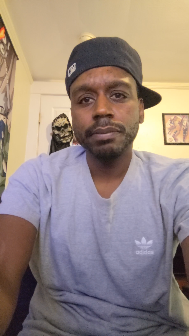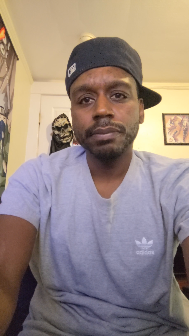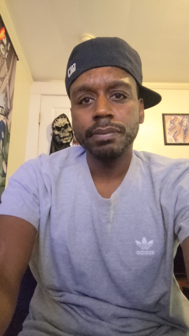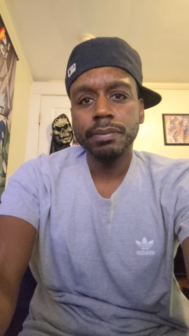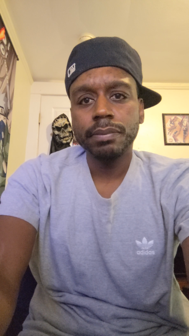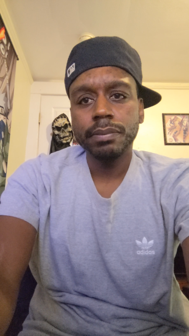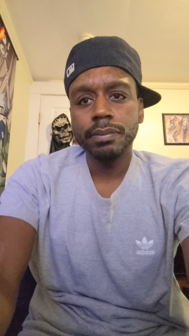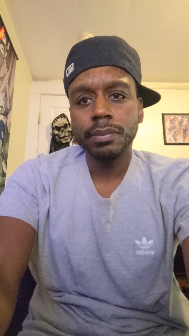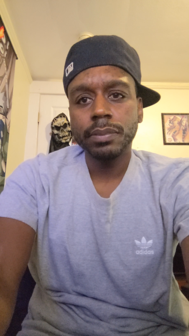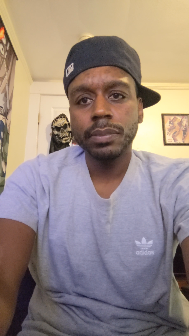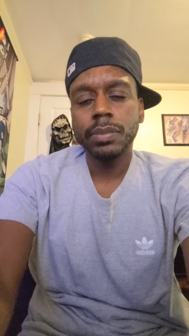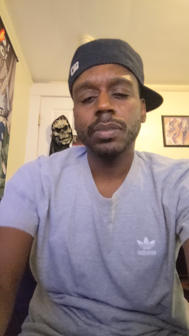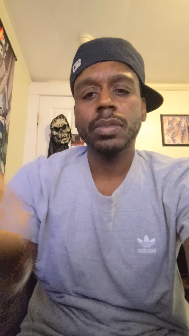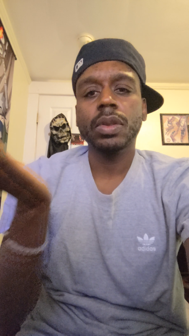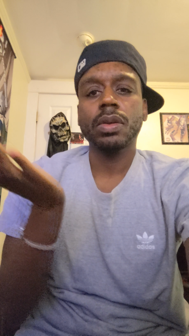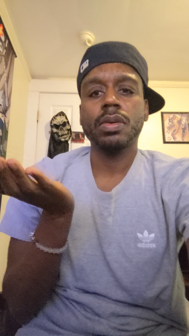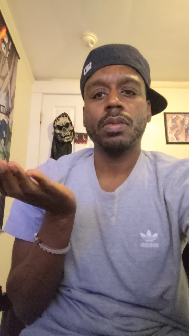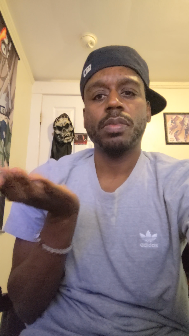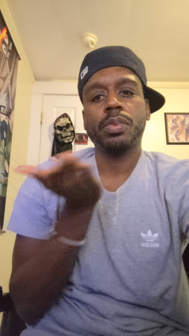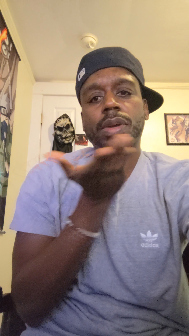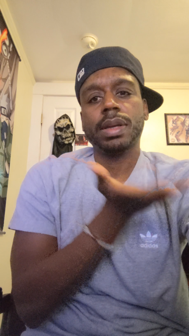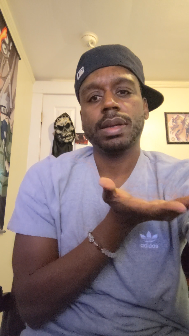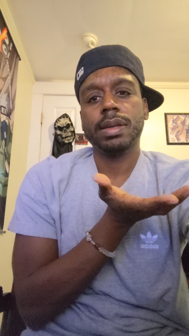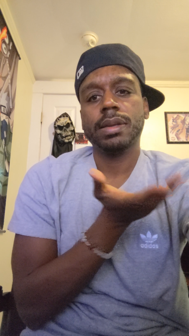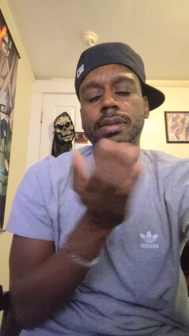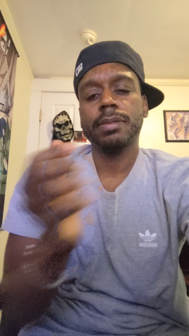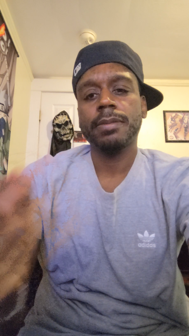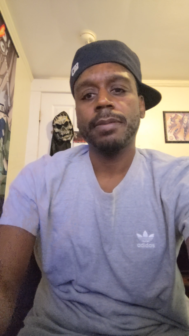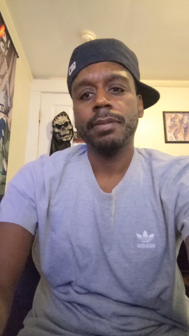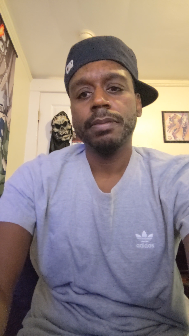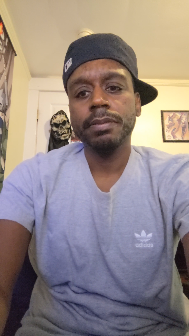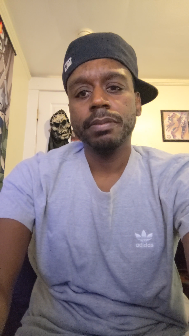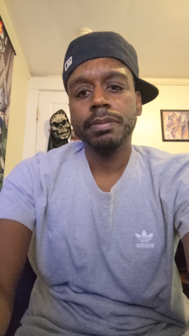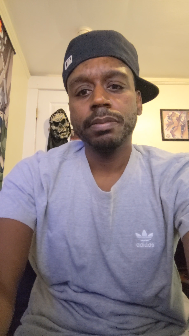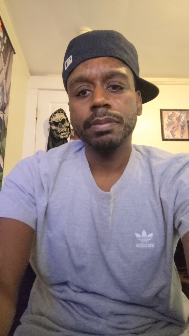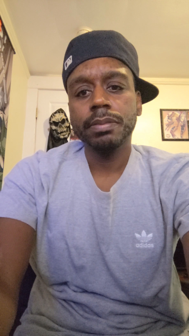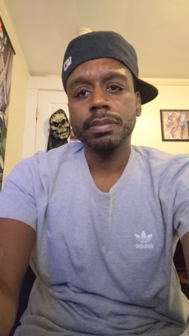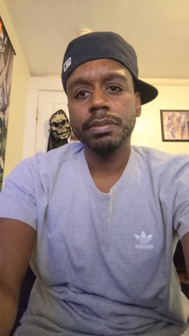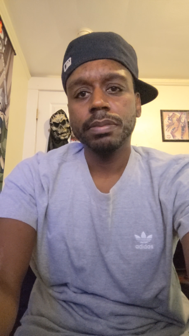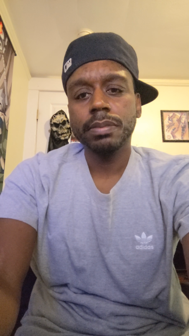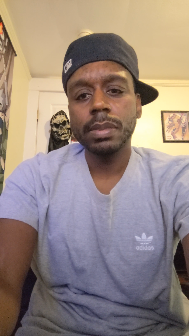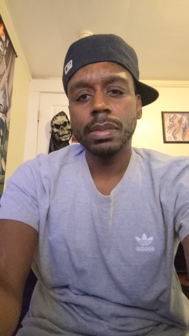bring